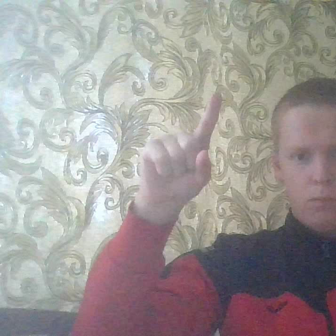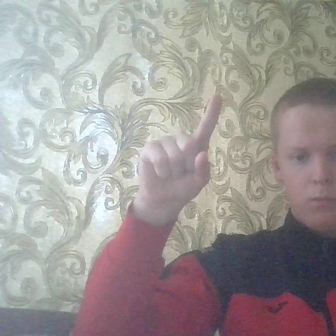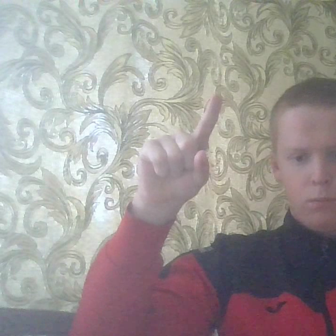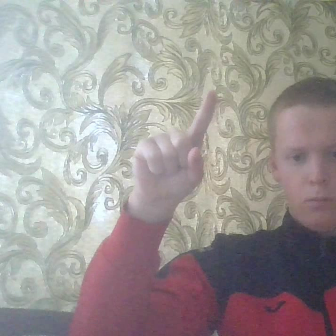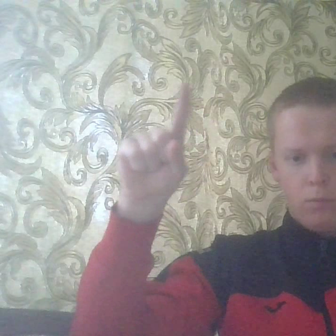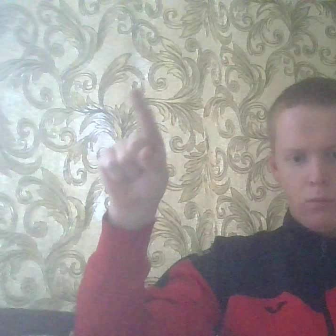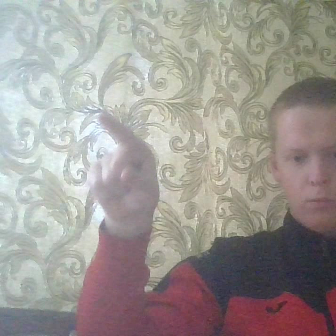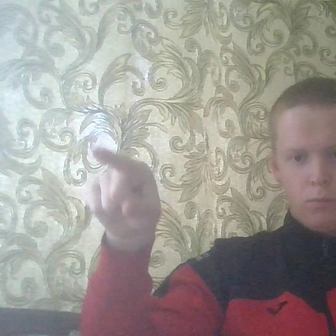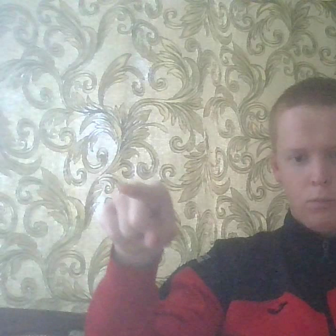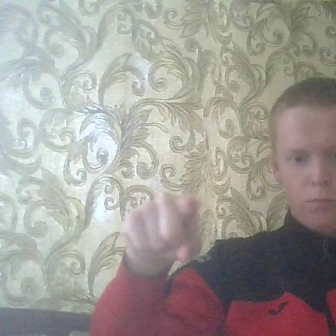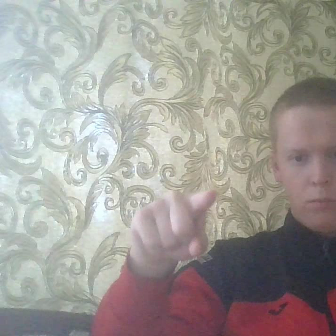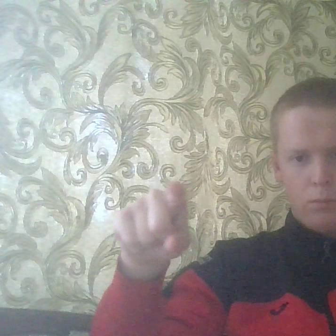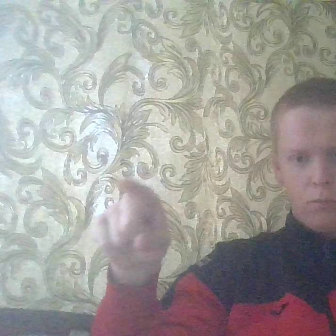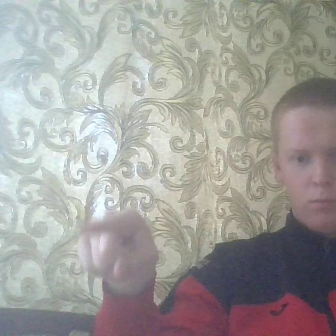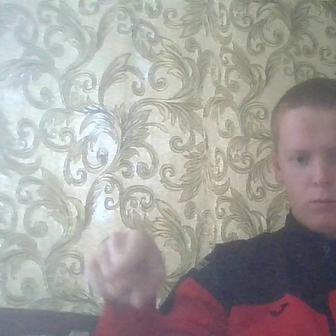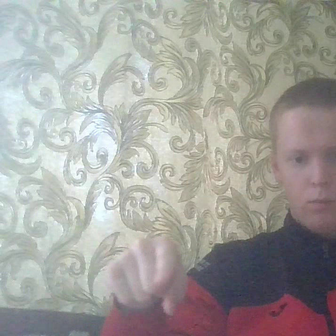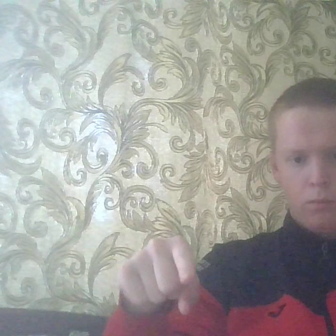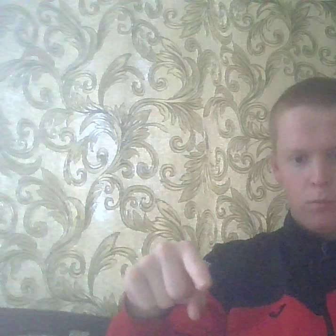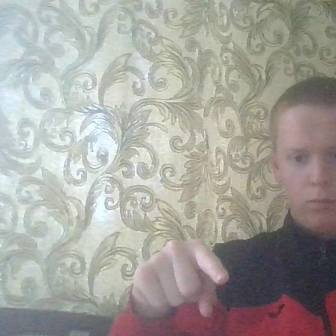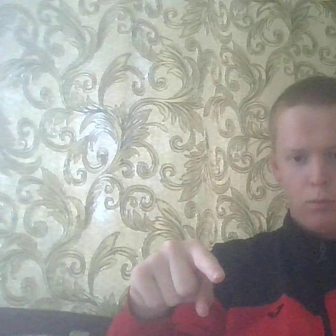З